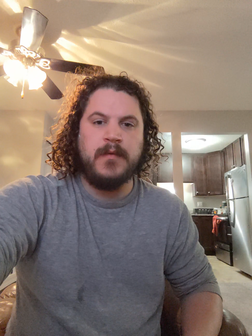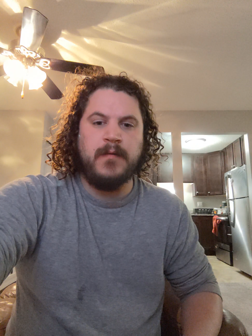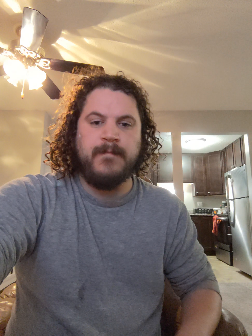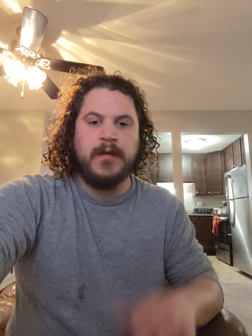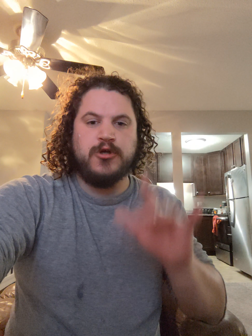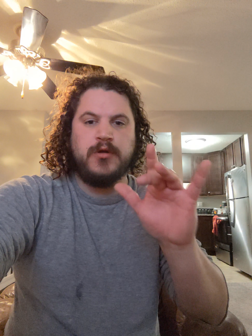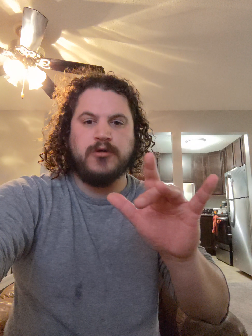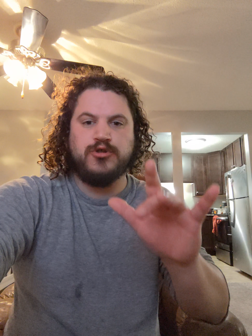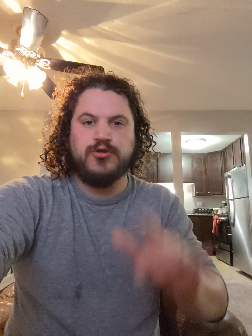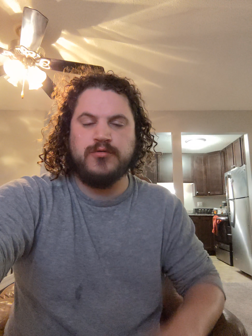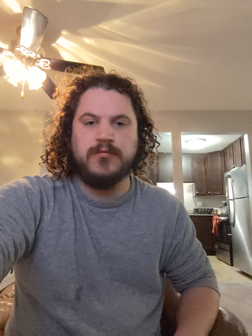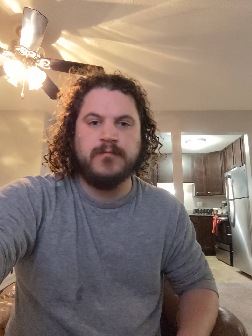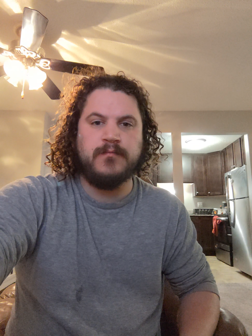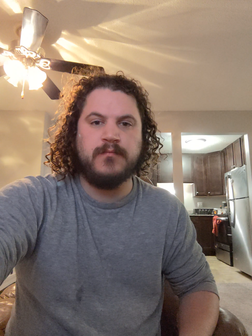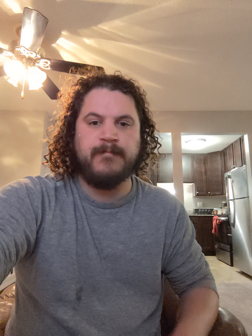touch